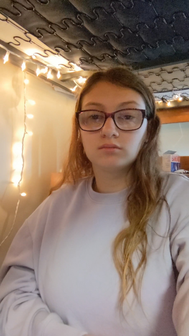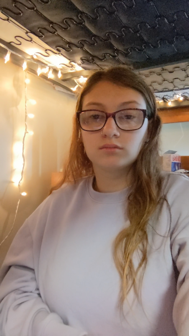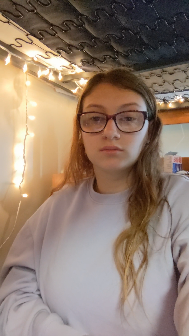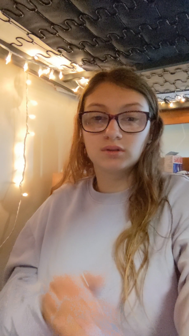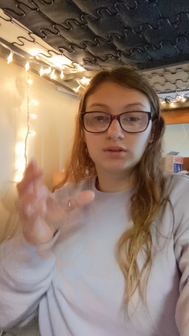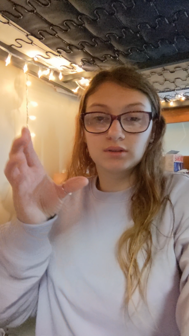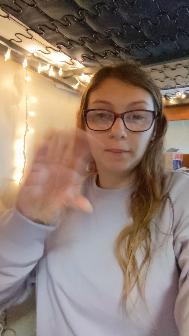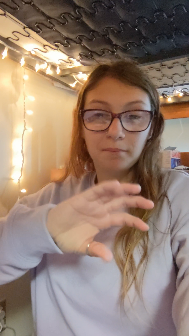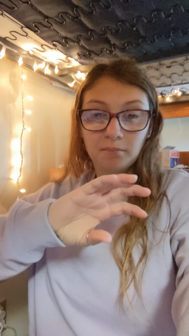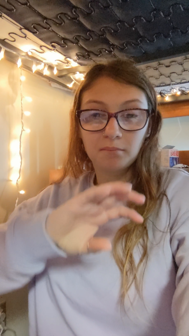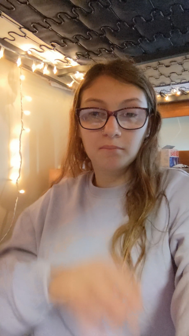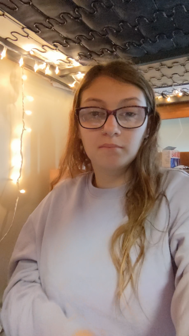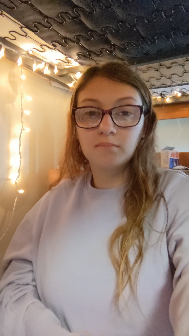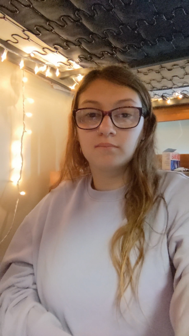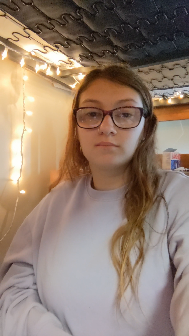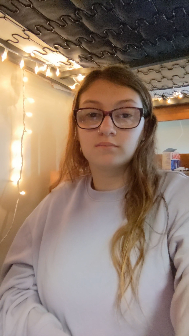dump